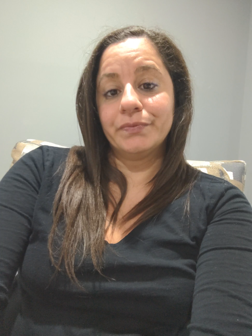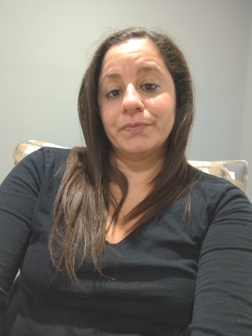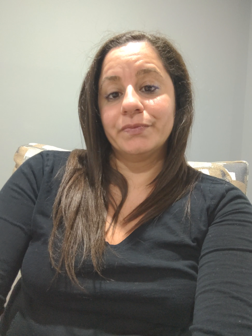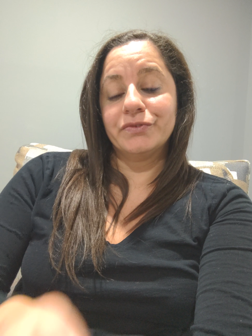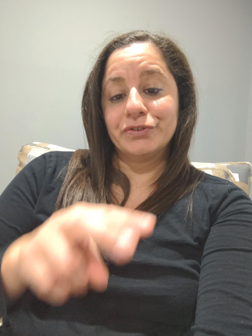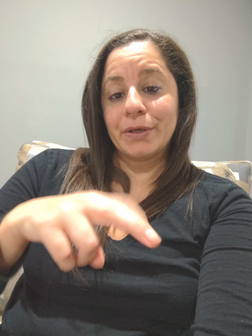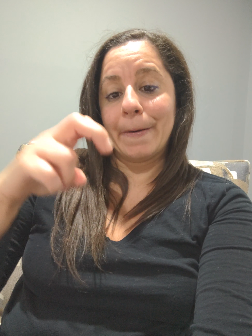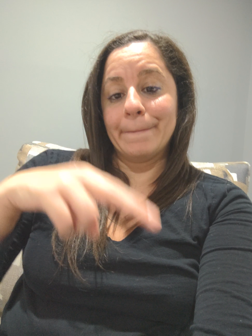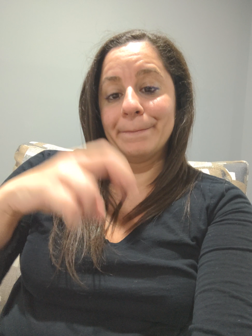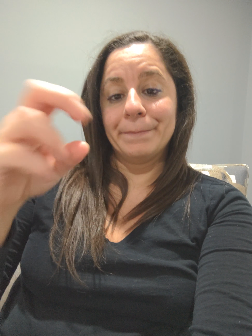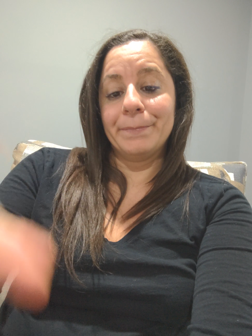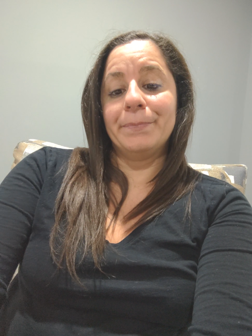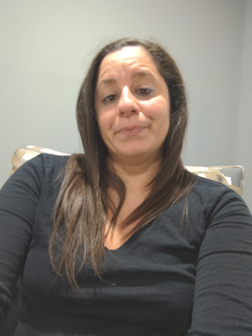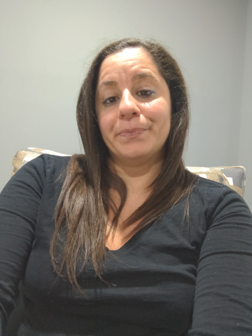jump